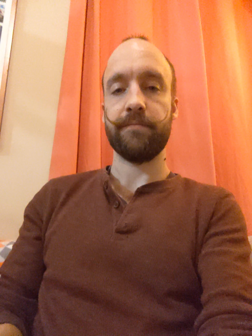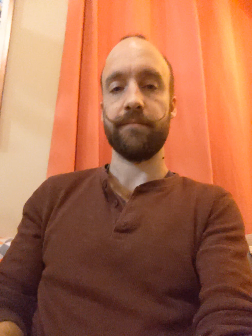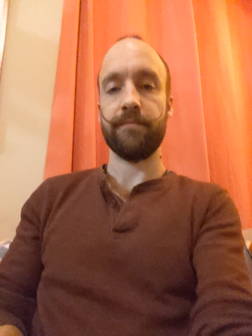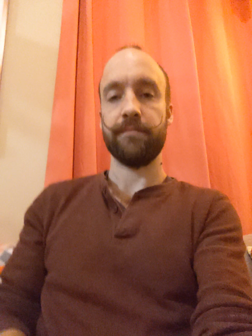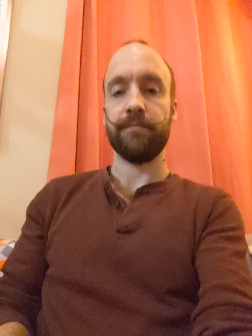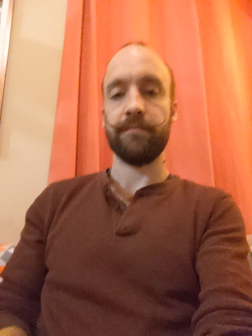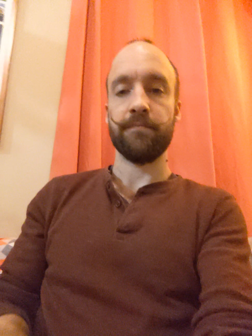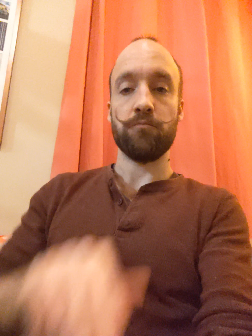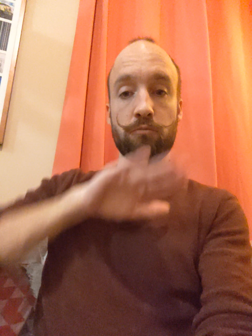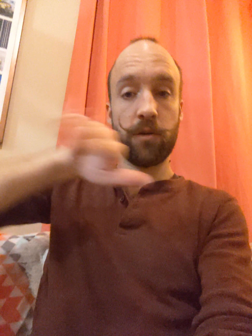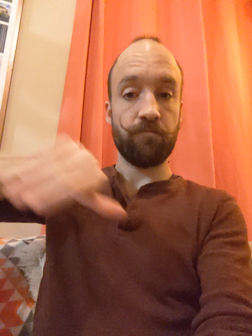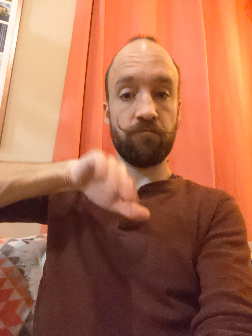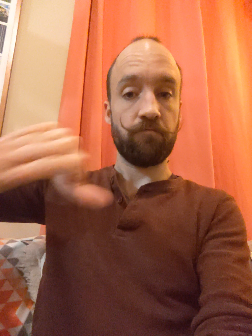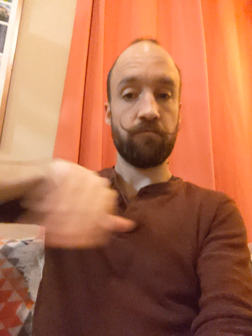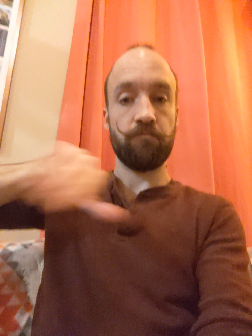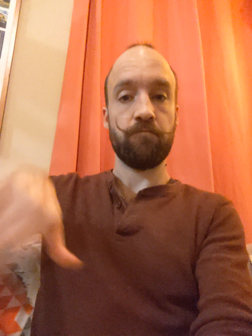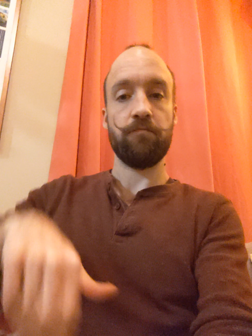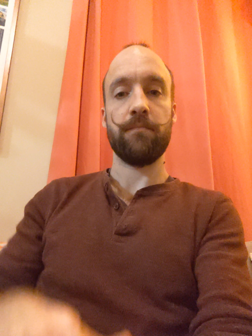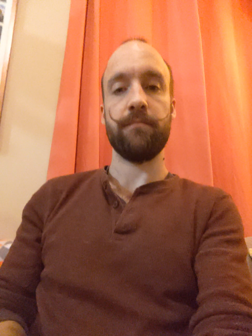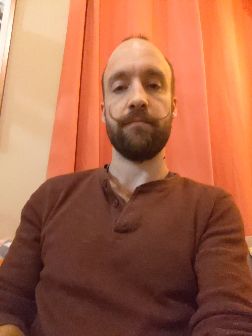pool